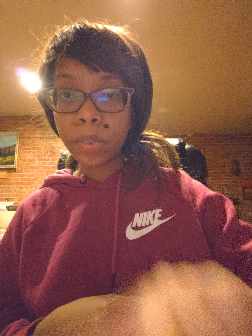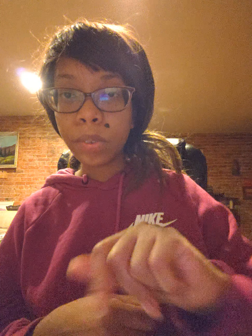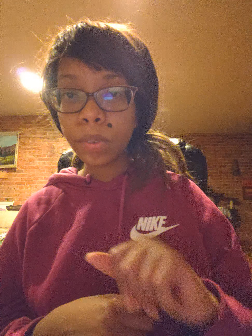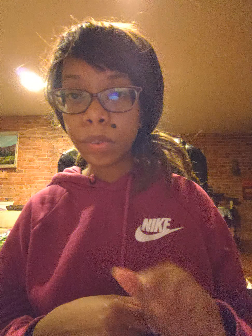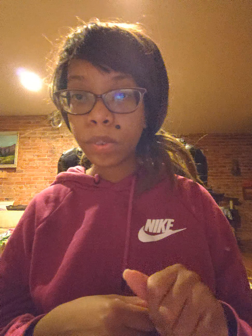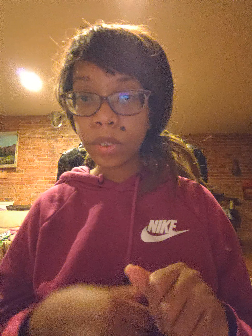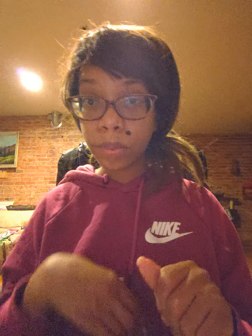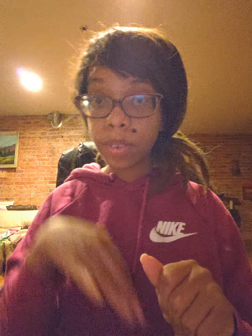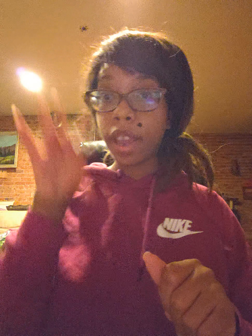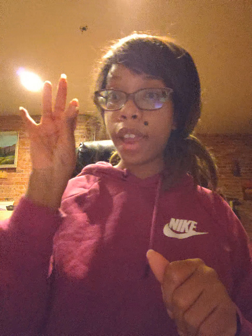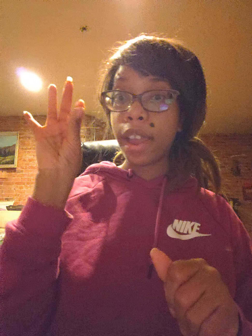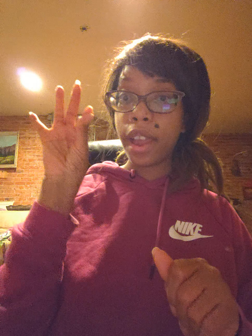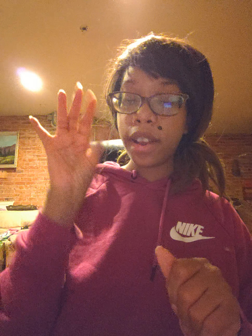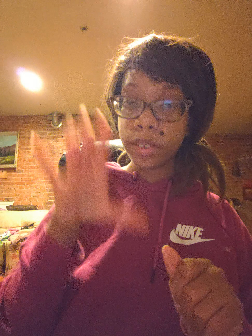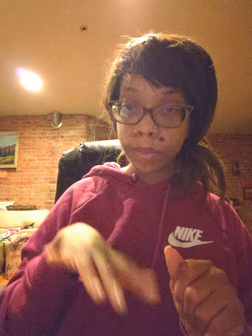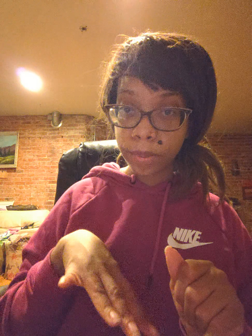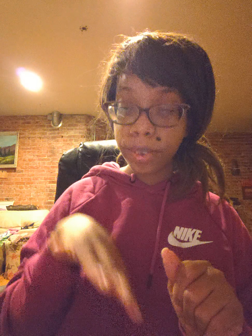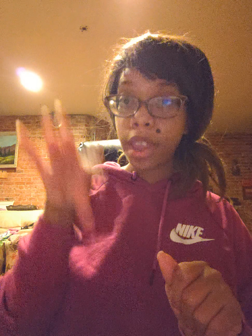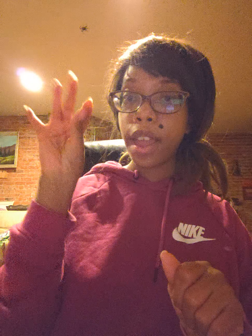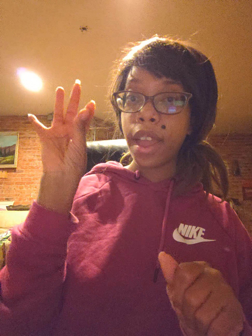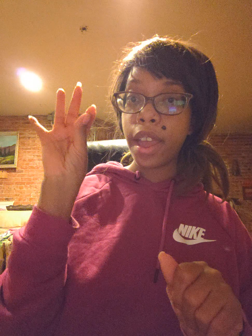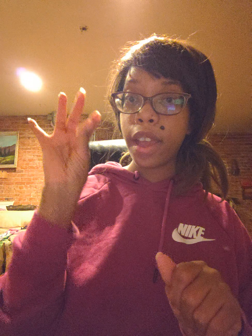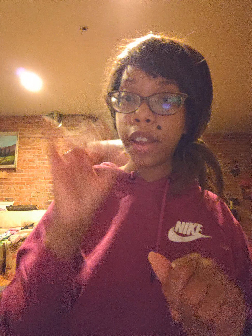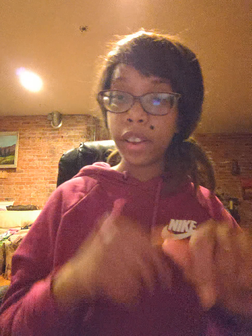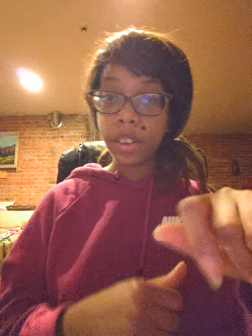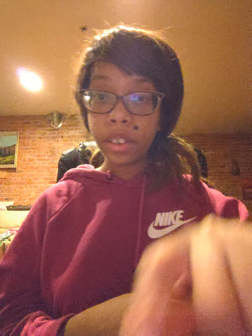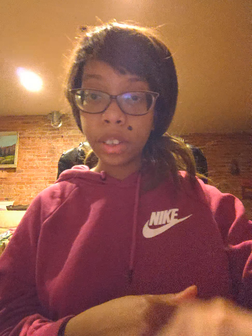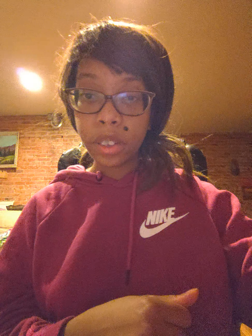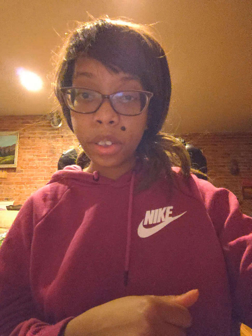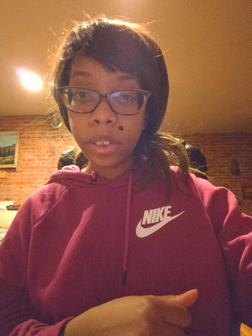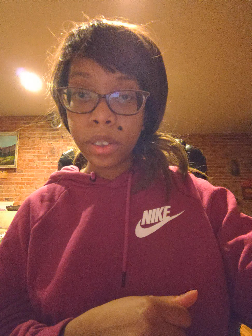find